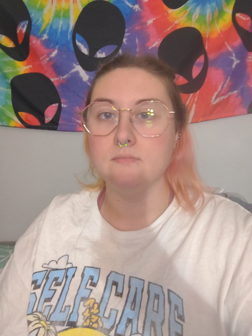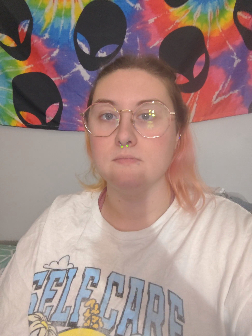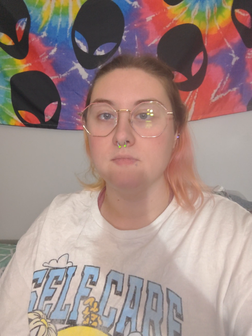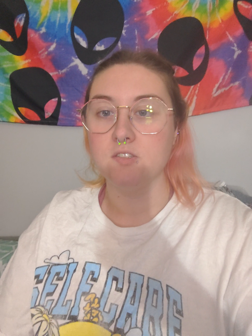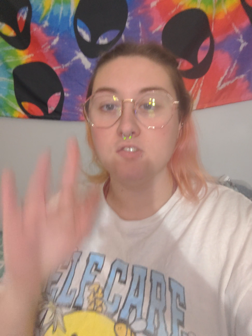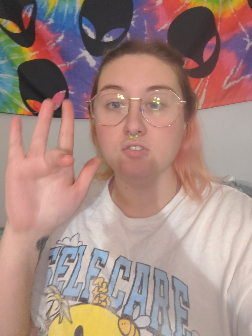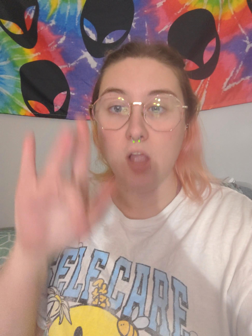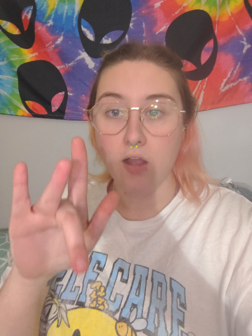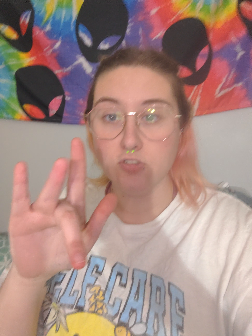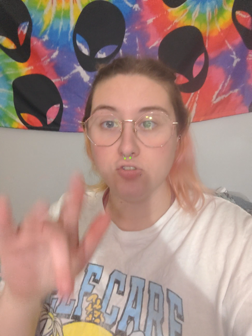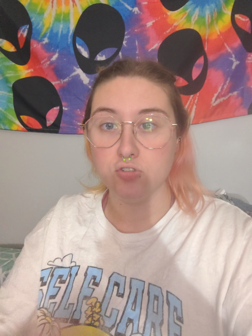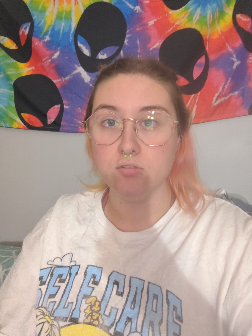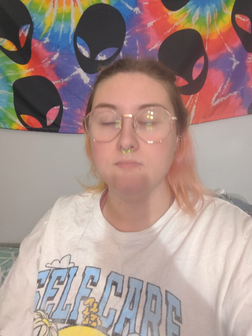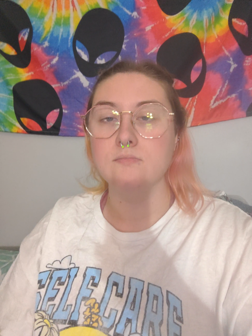touch